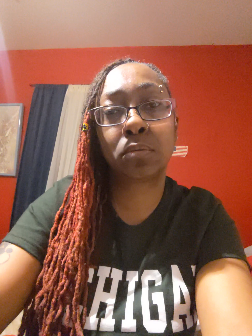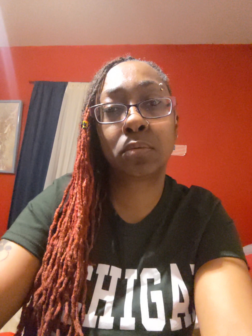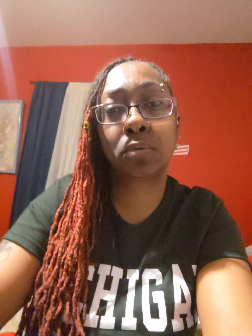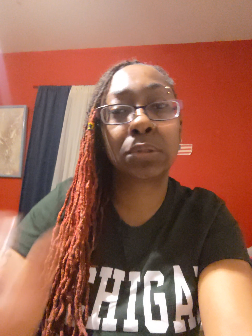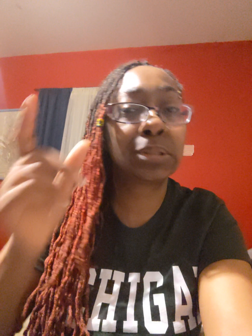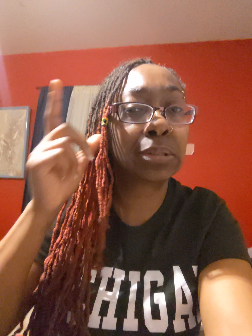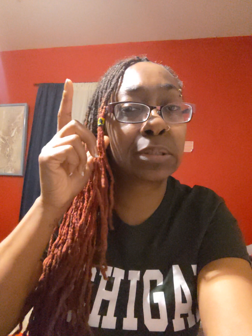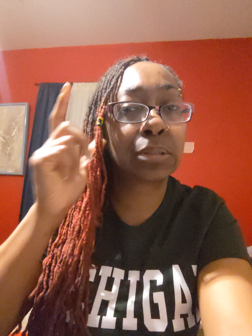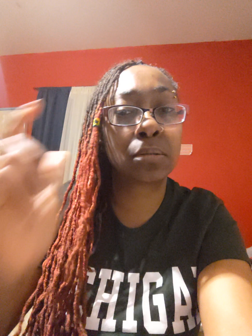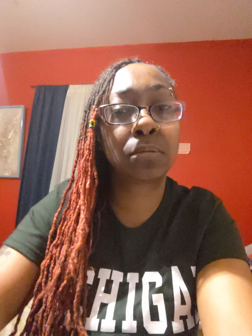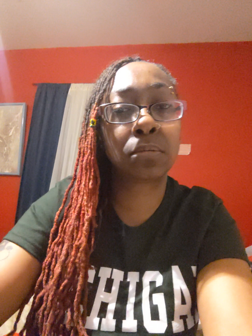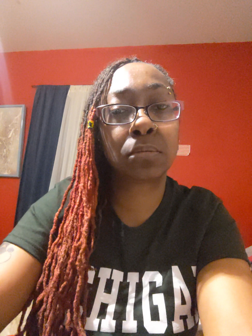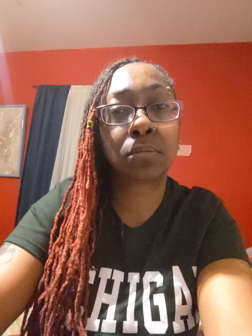listen